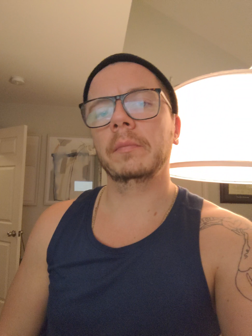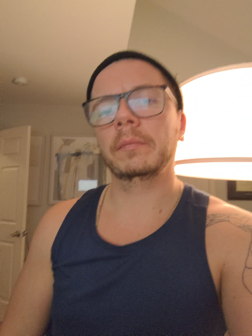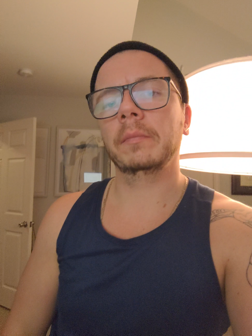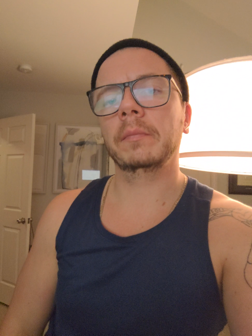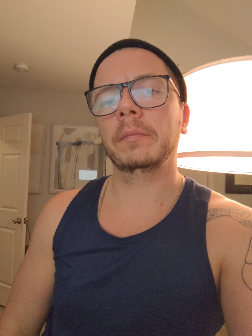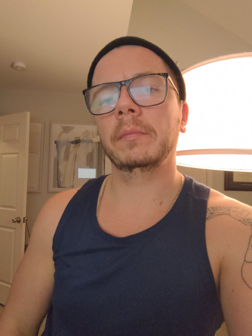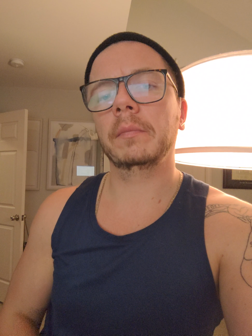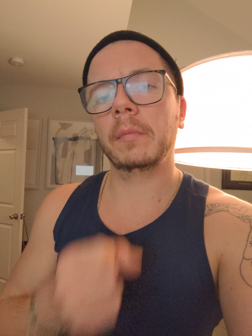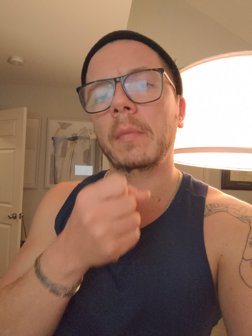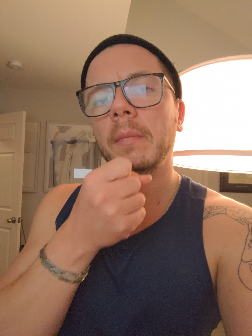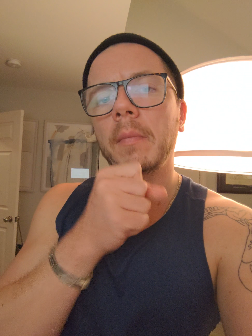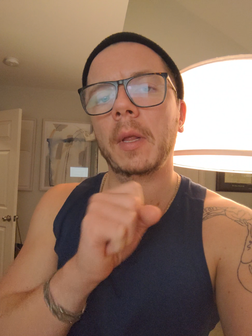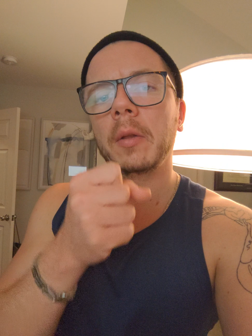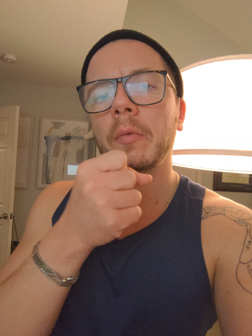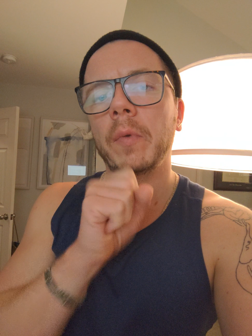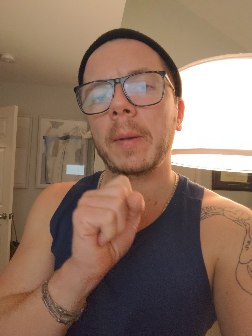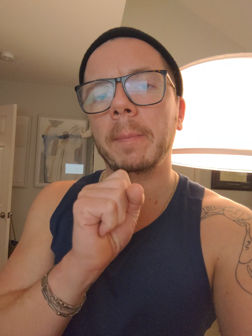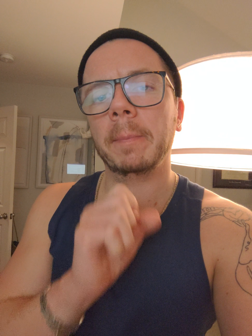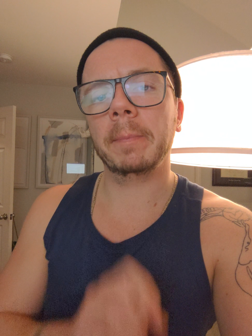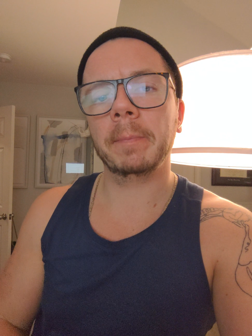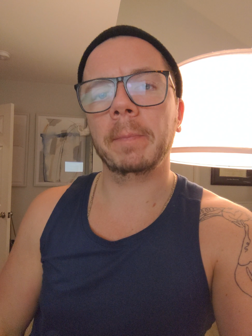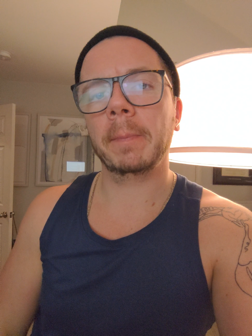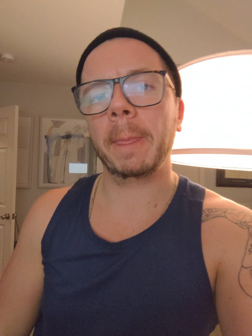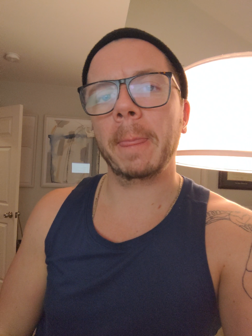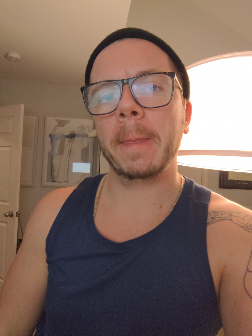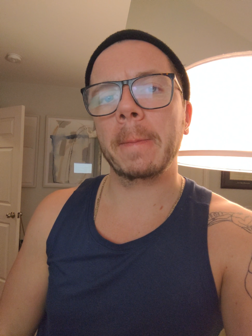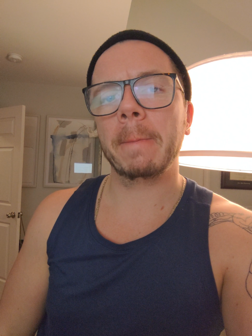ice cream